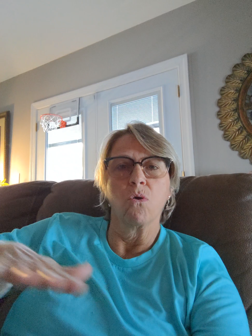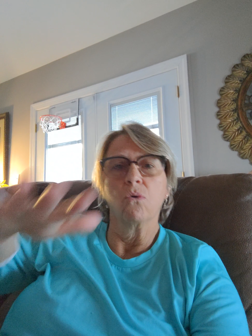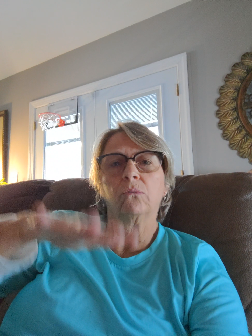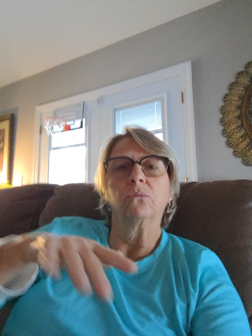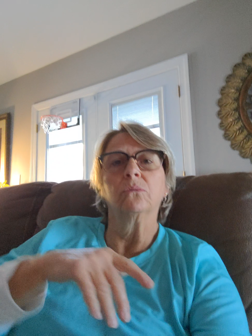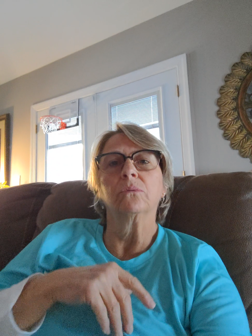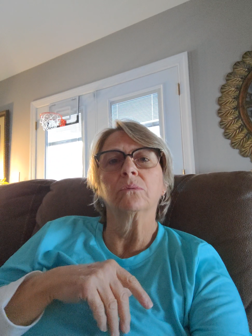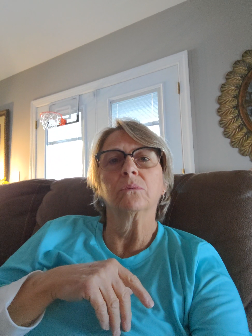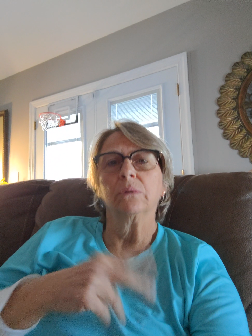backyard